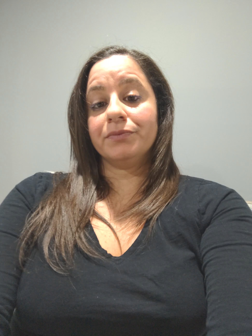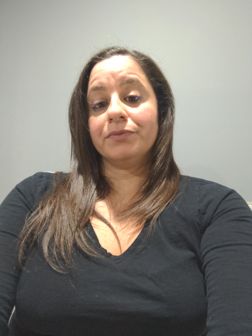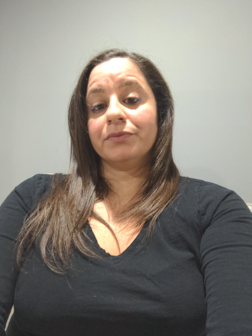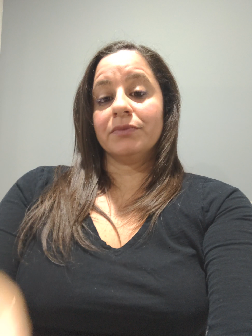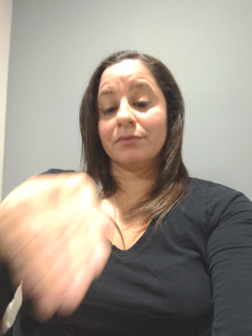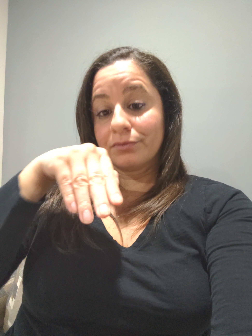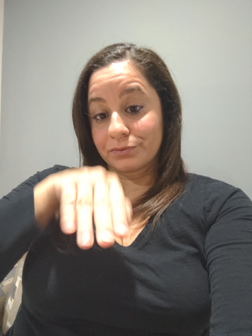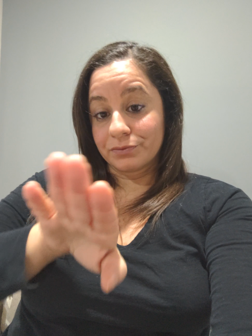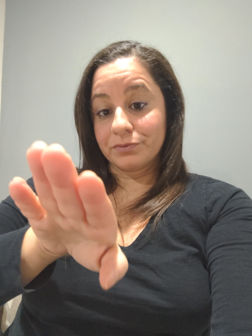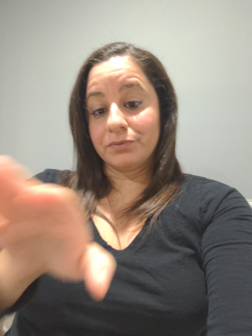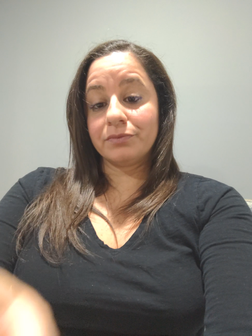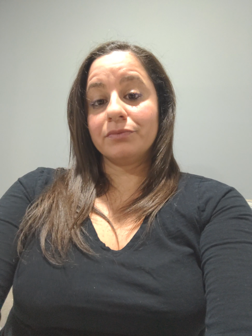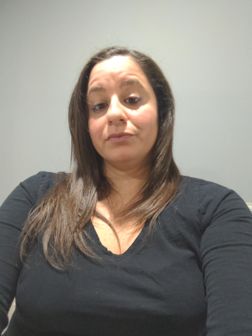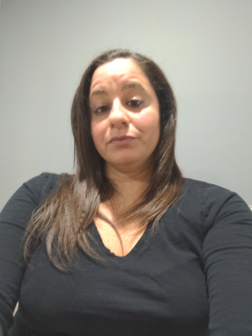into